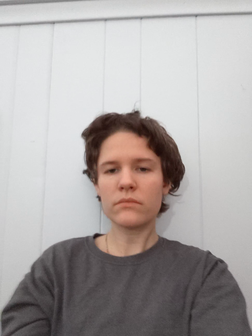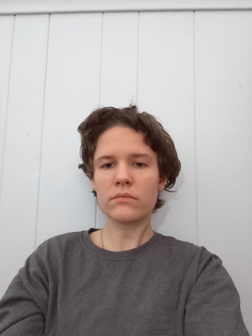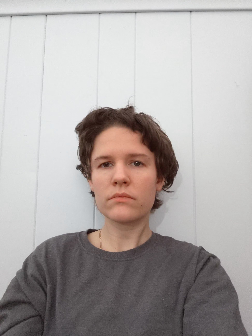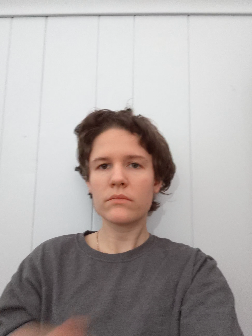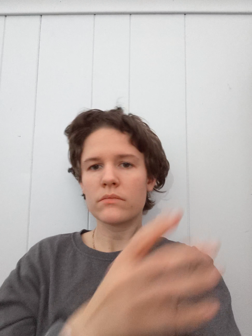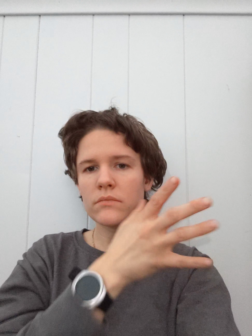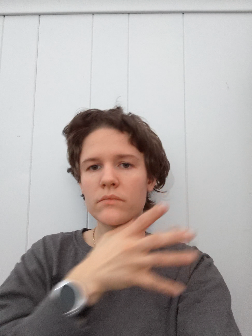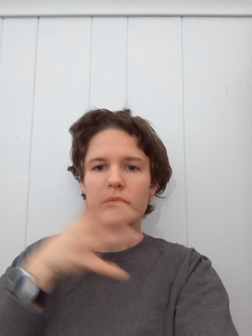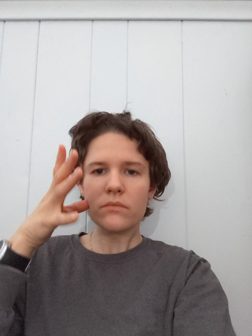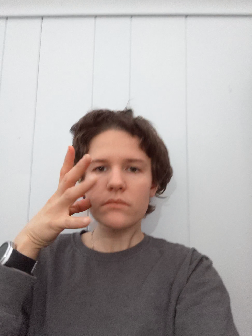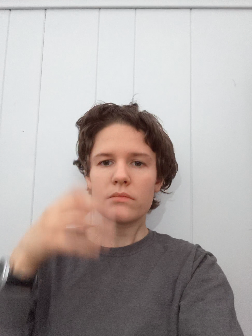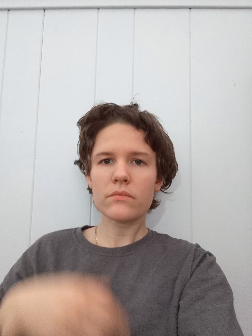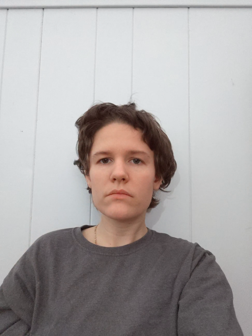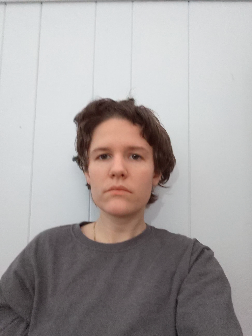farm